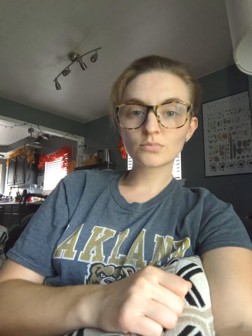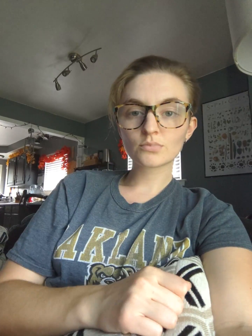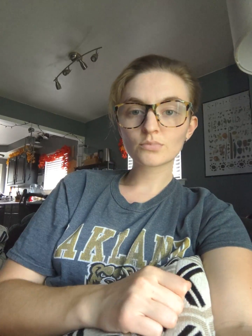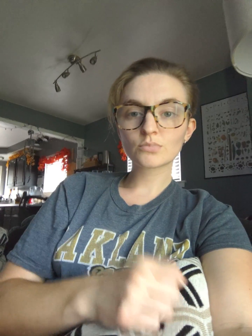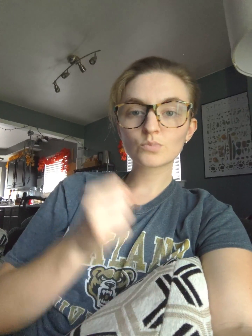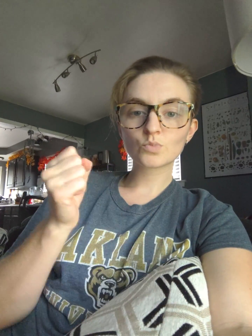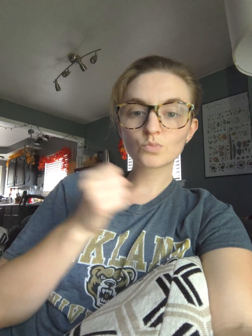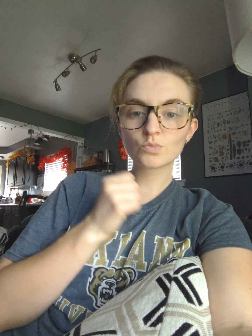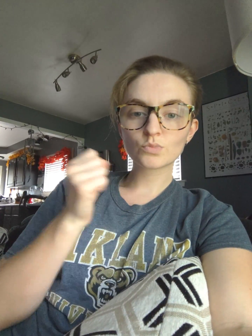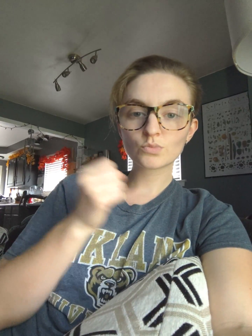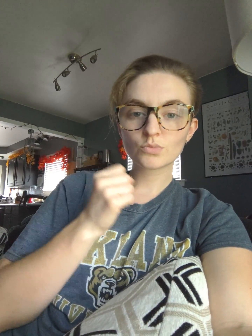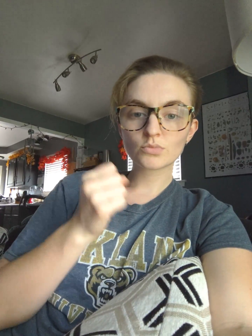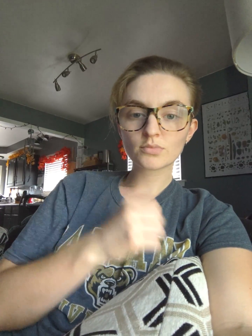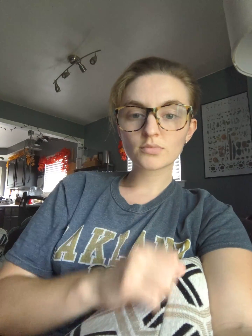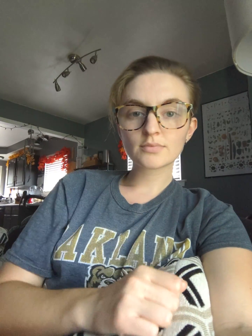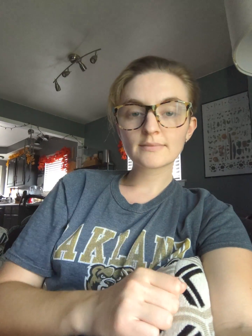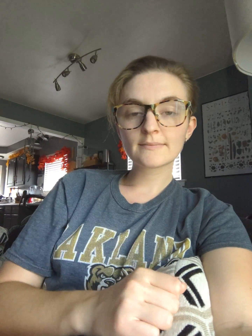cold